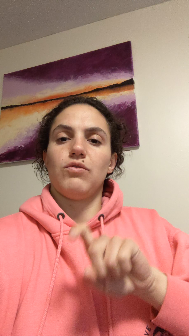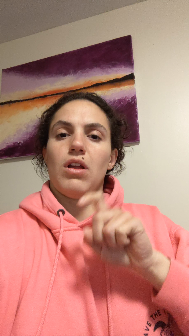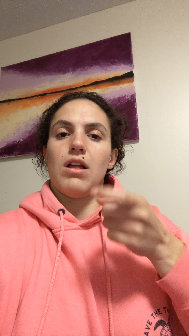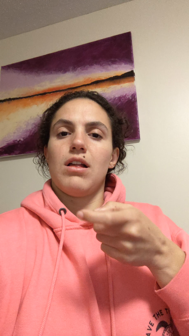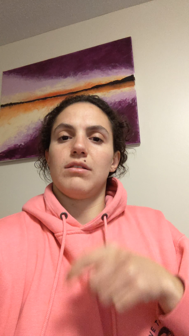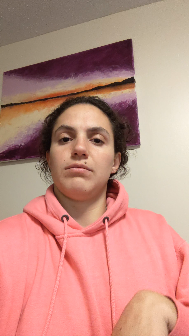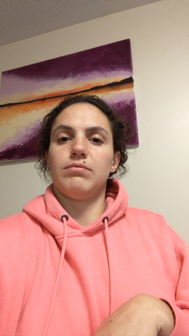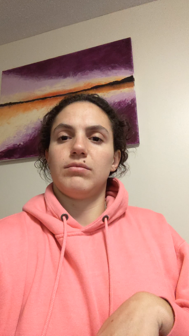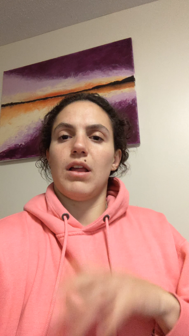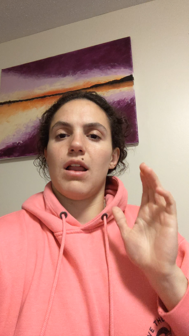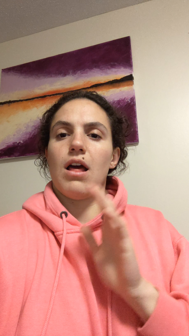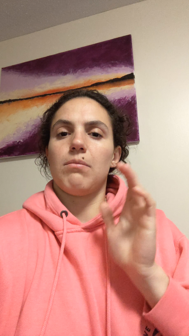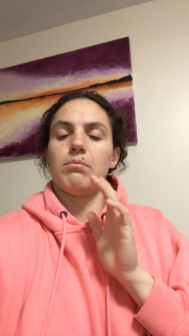clap